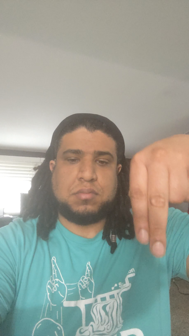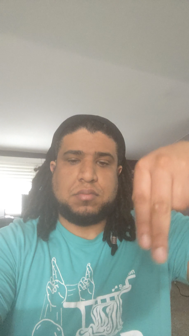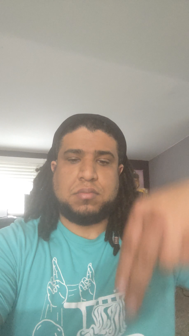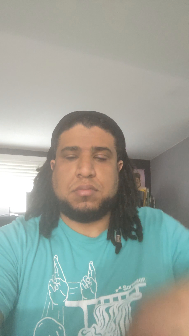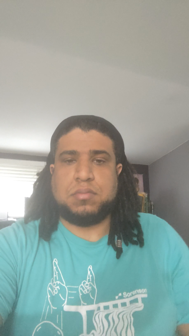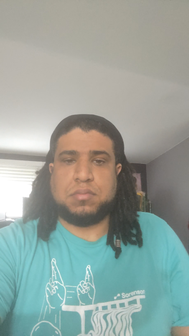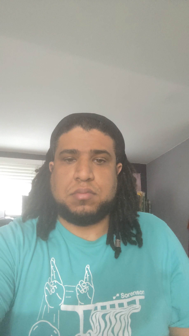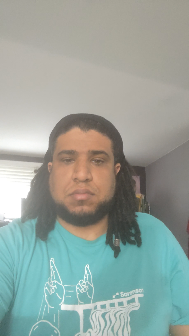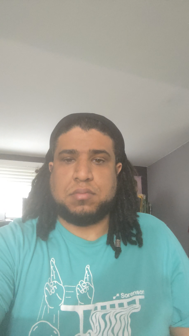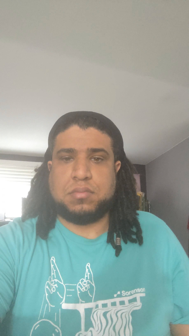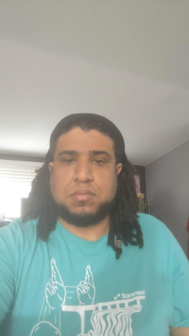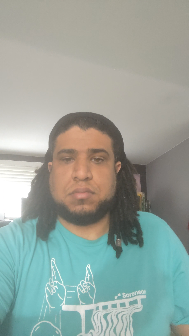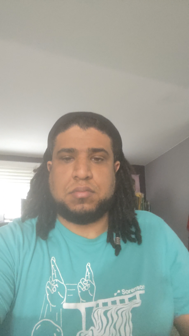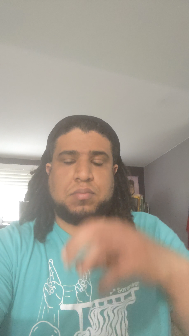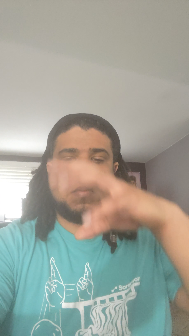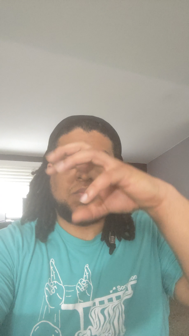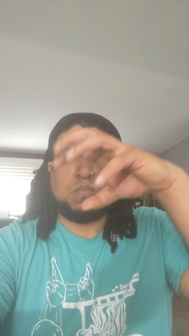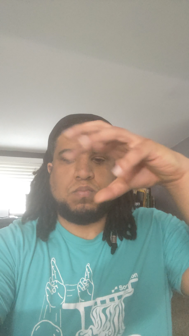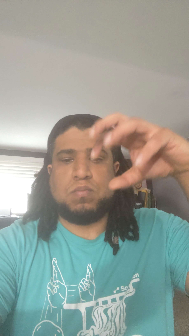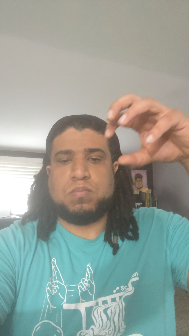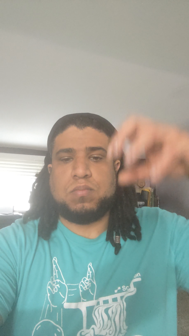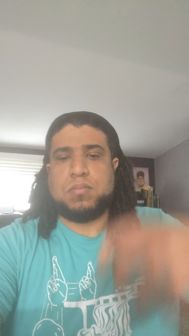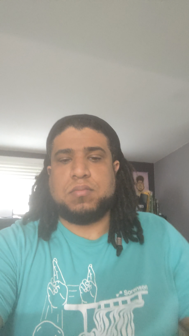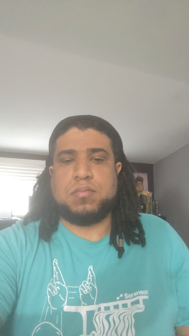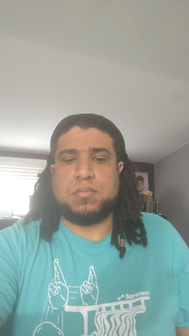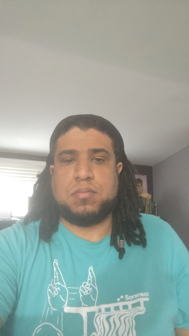bubbles